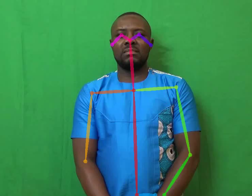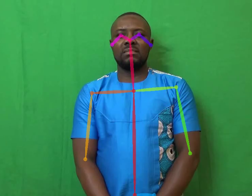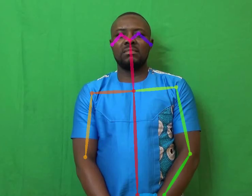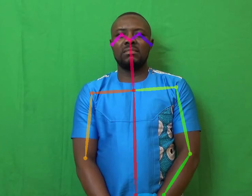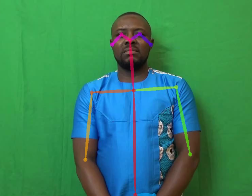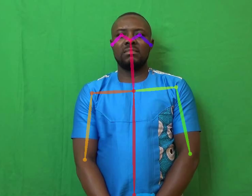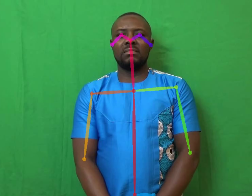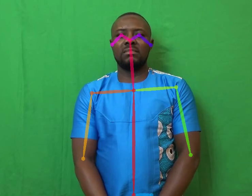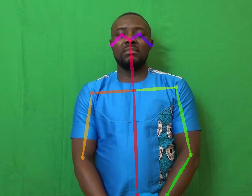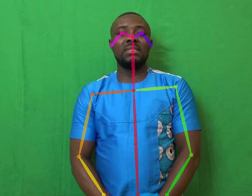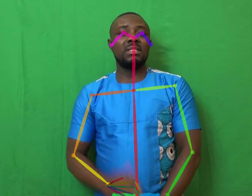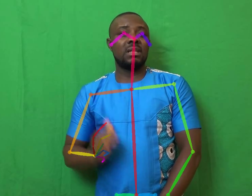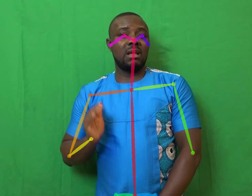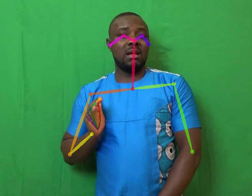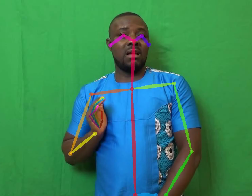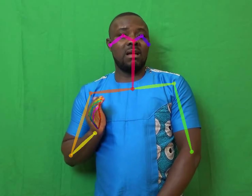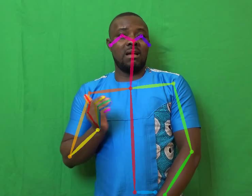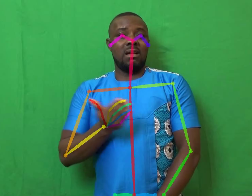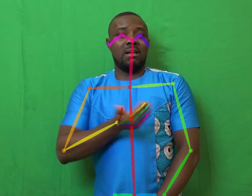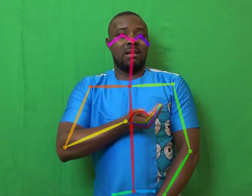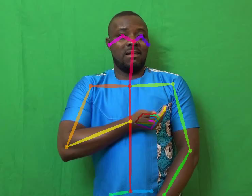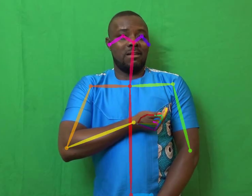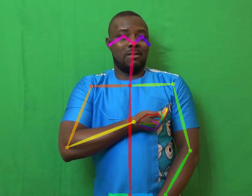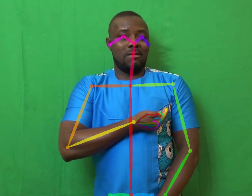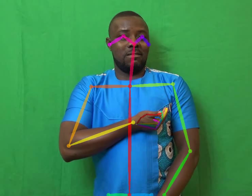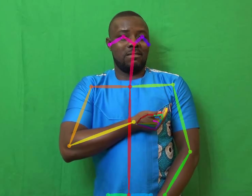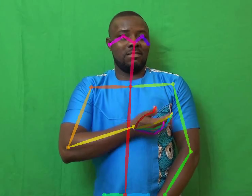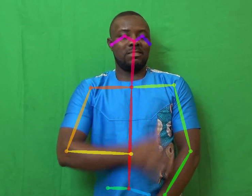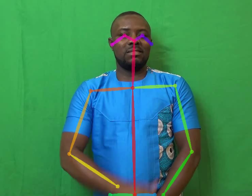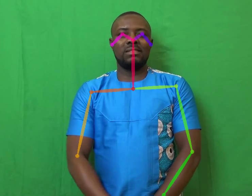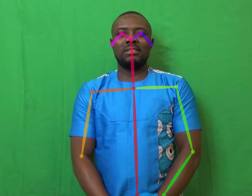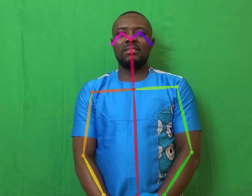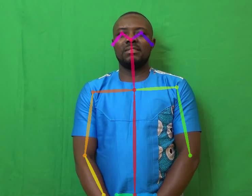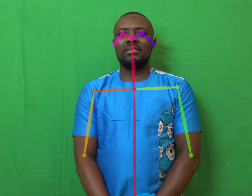our